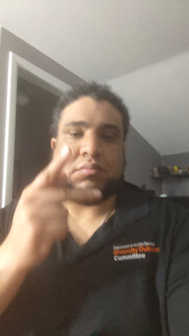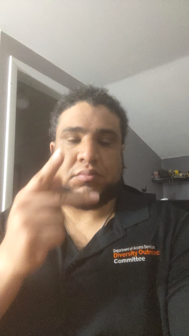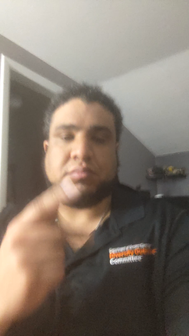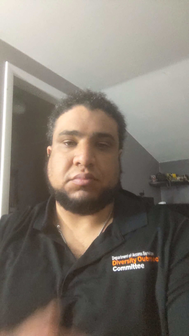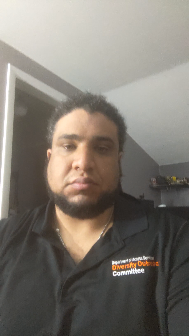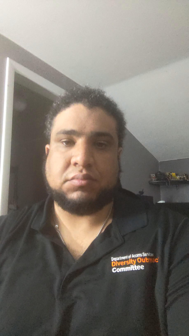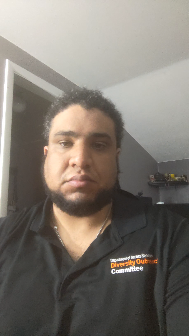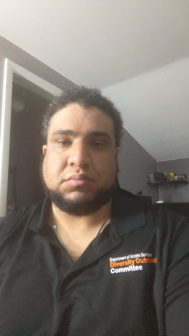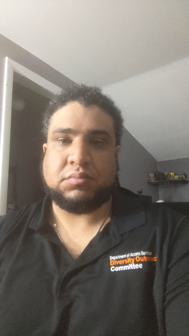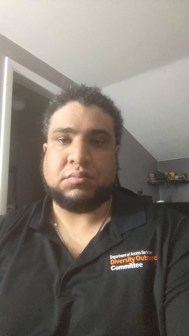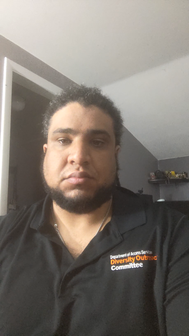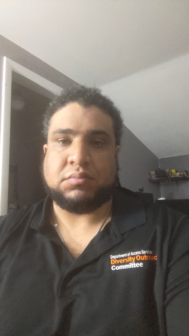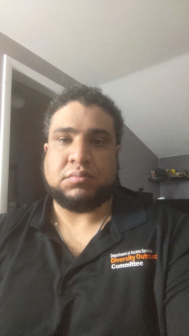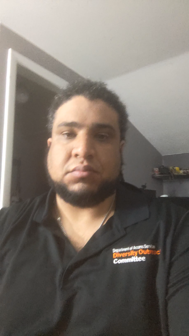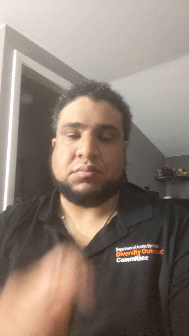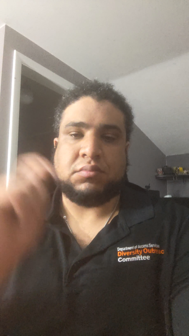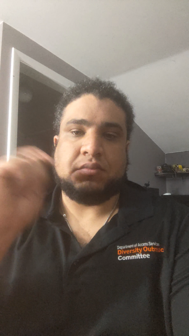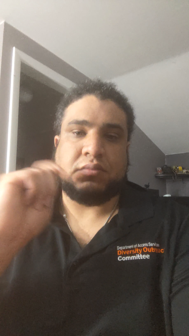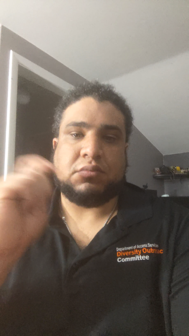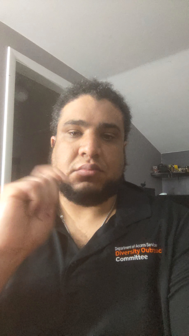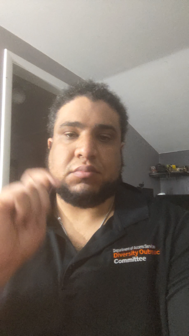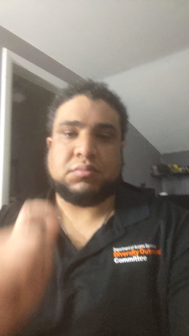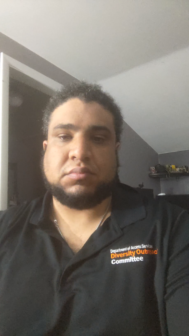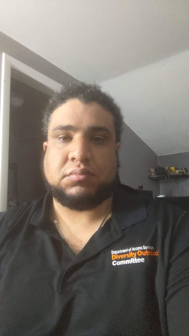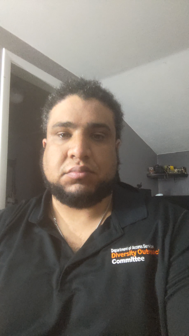bathroom